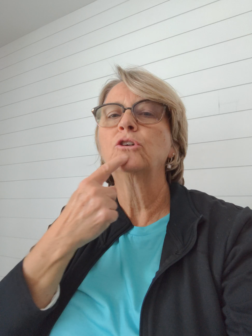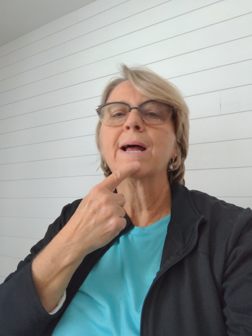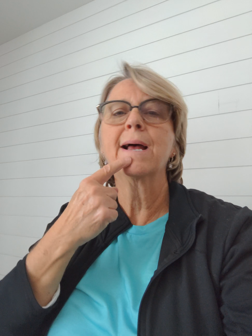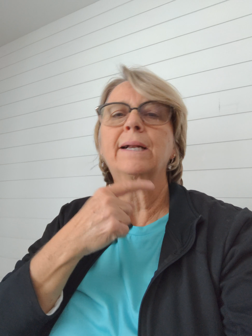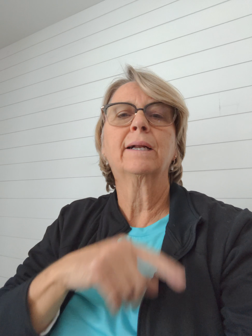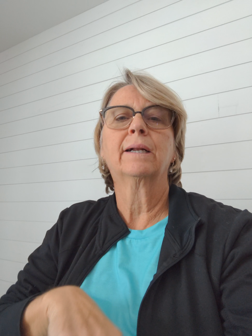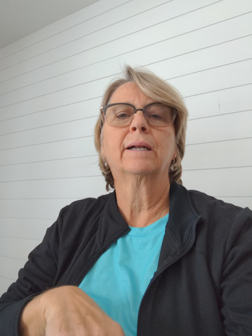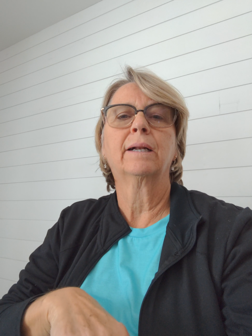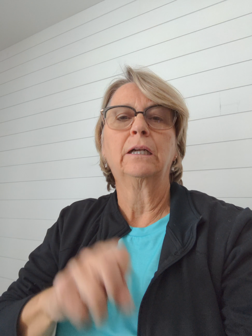chin